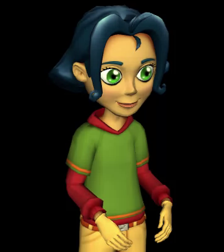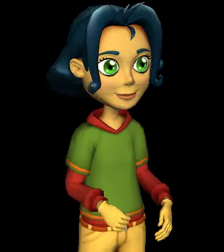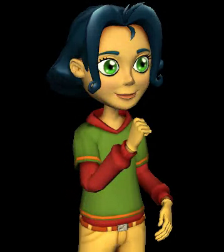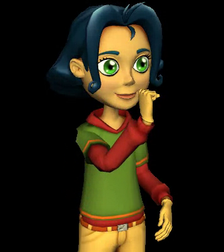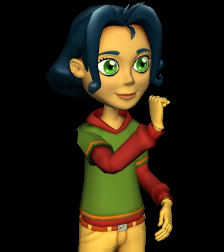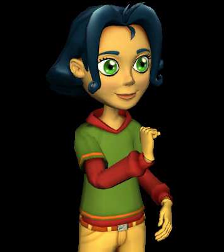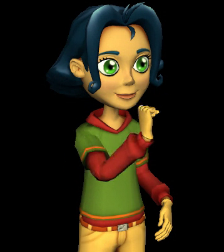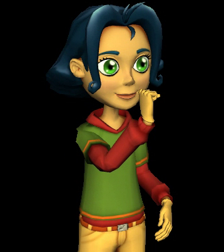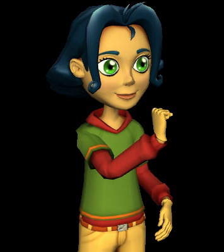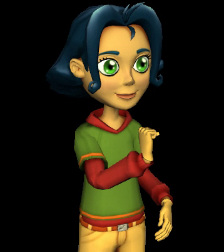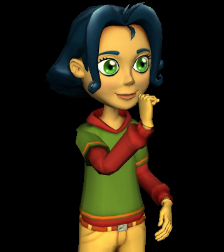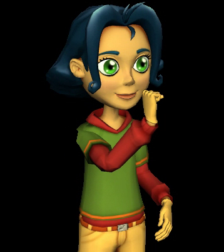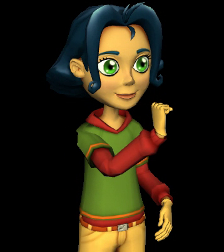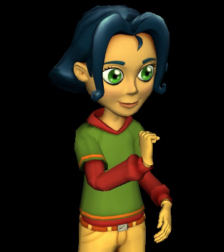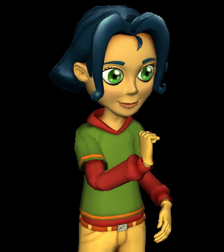جليد